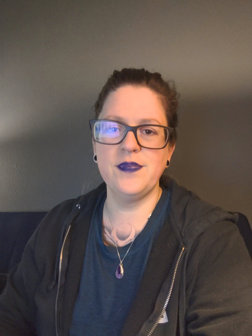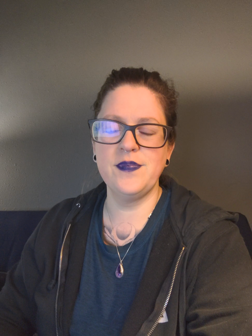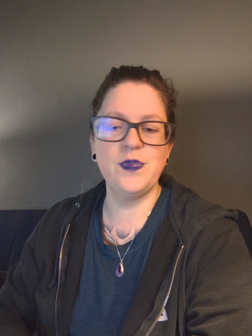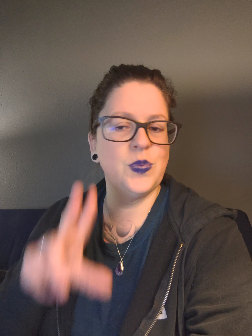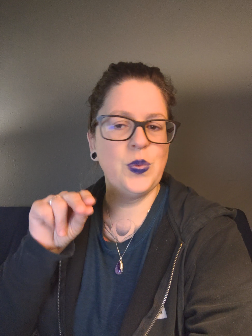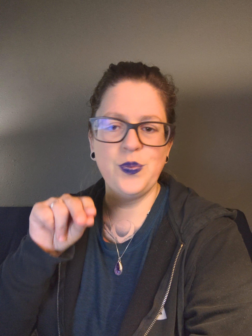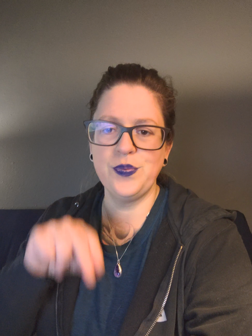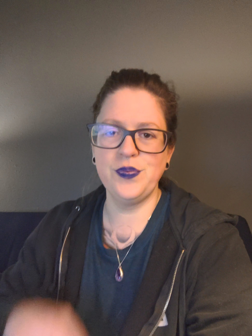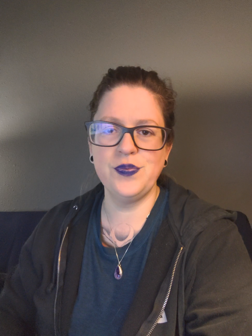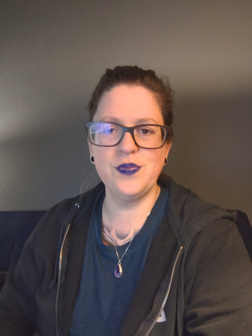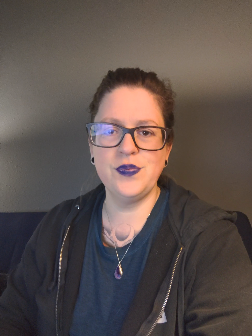no